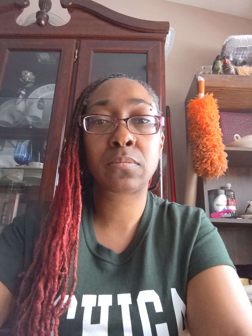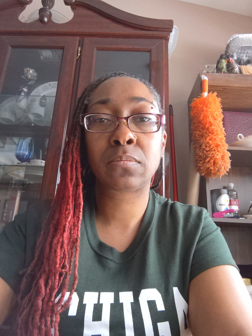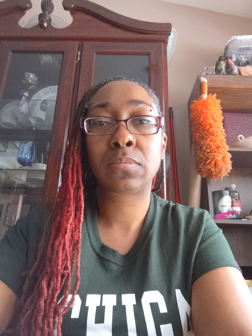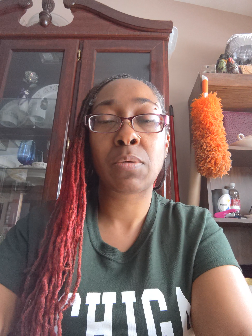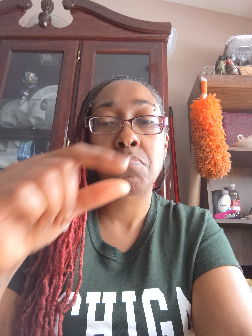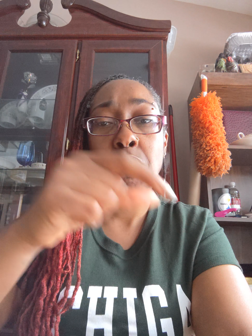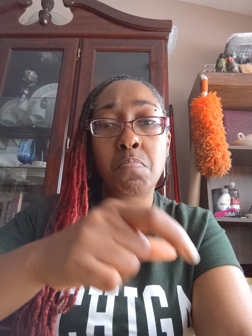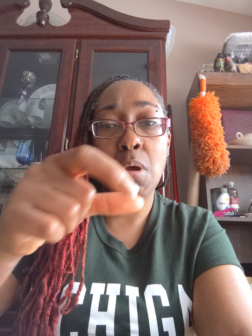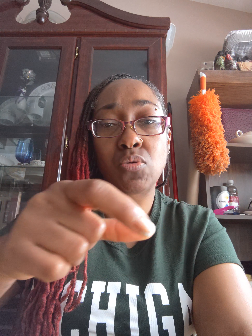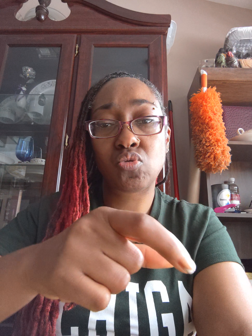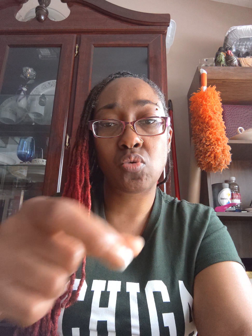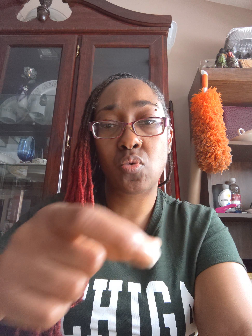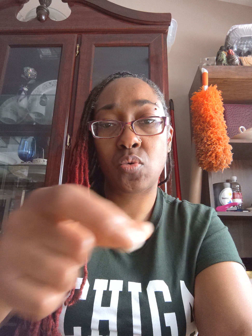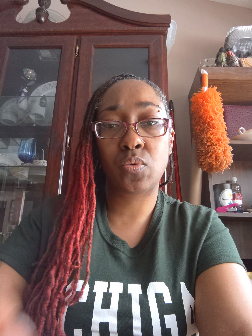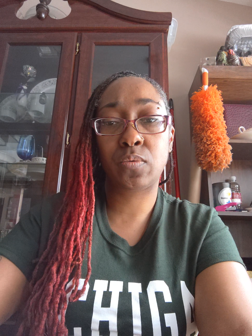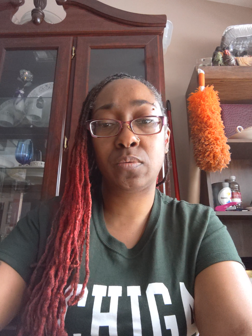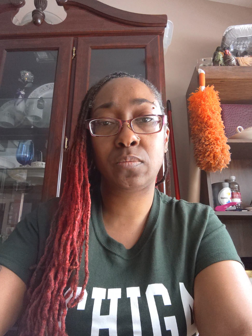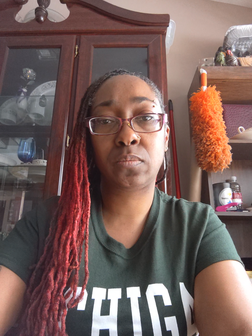puzzle